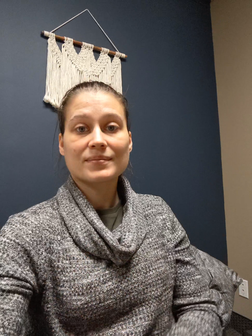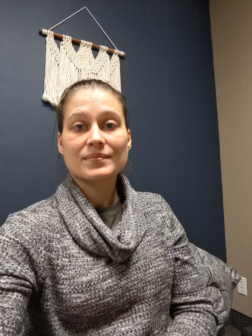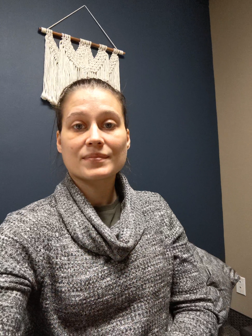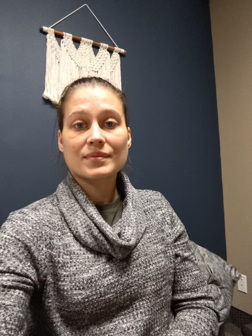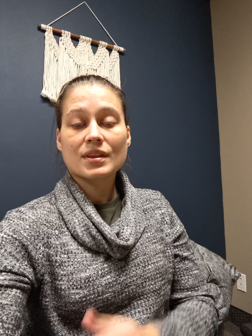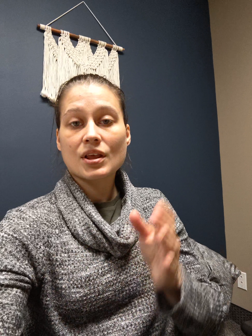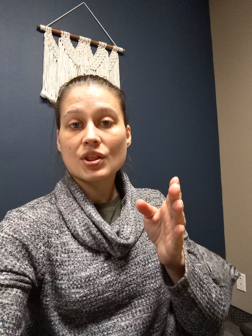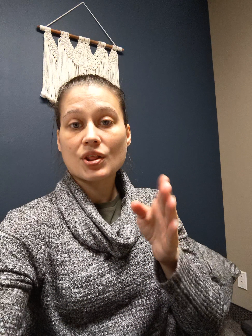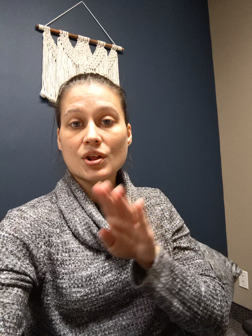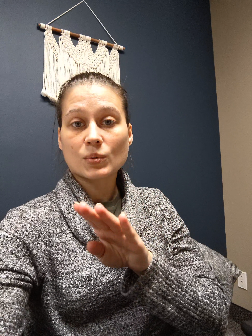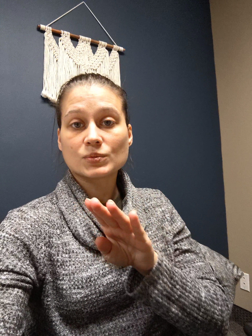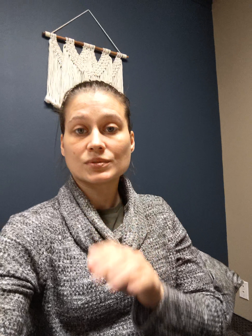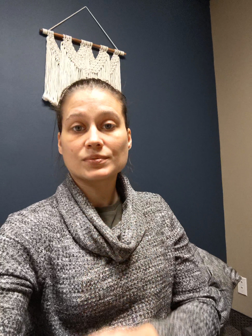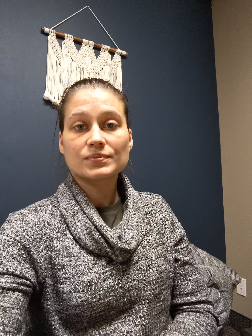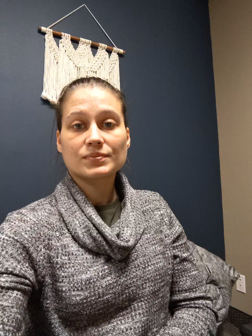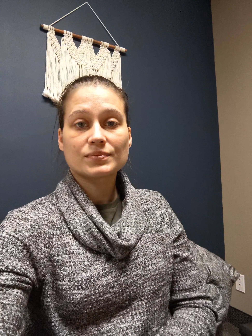close